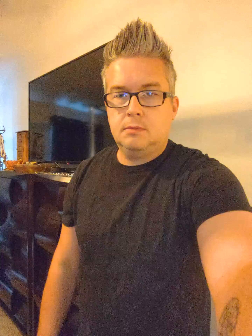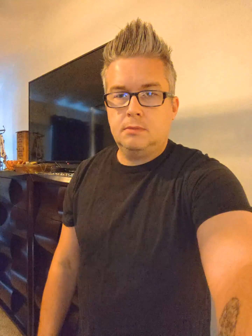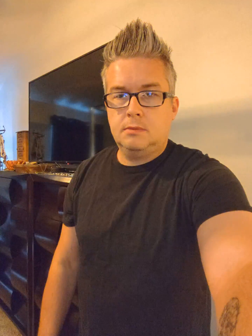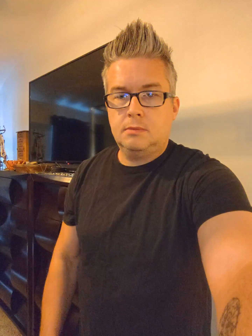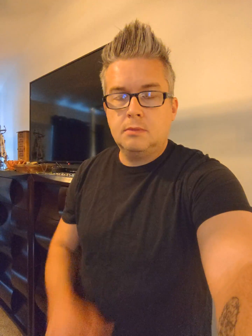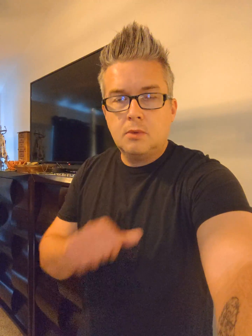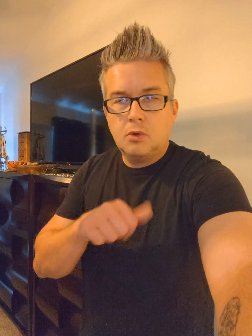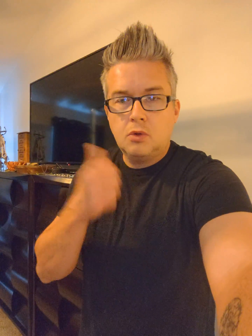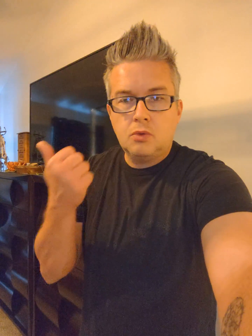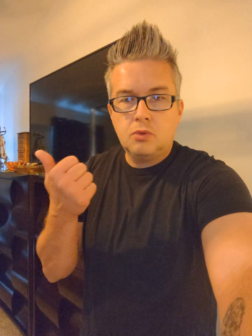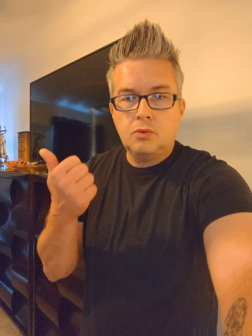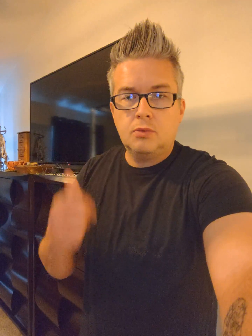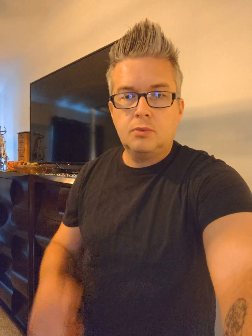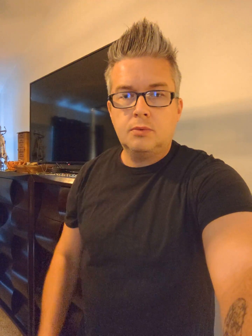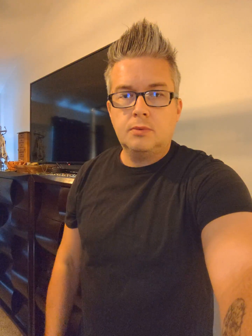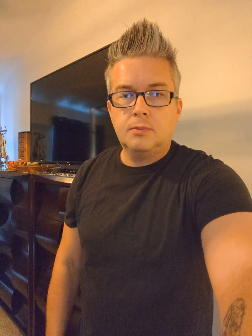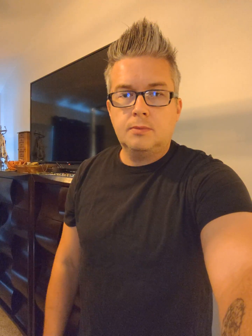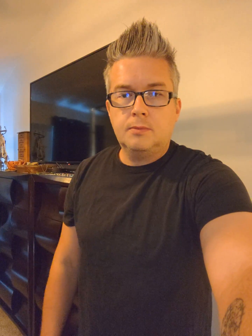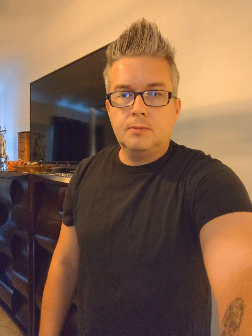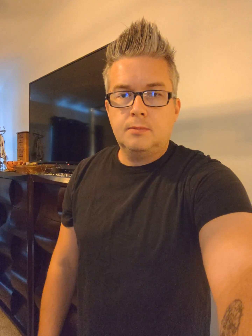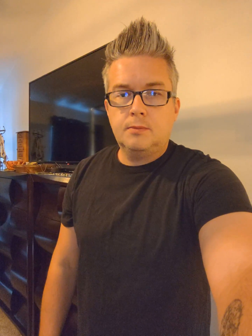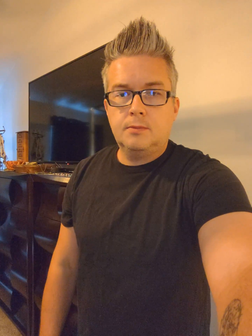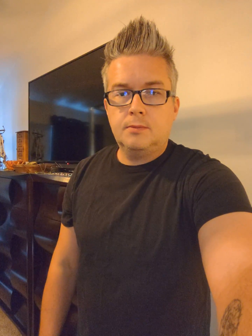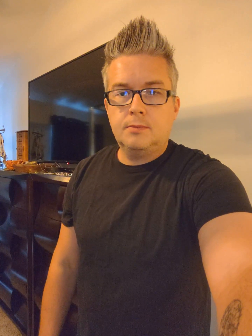other